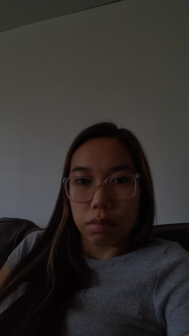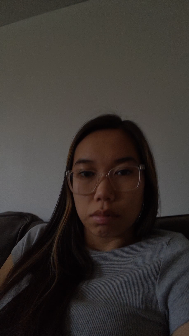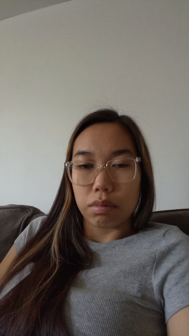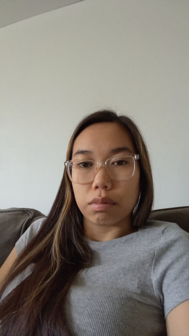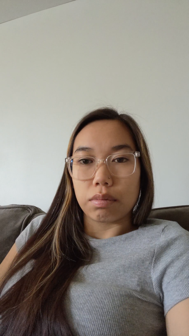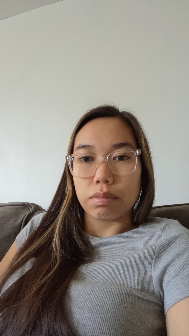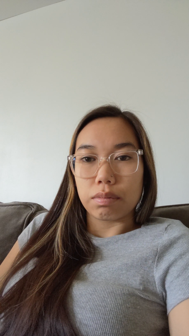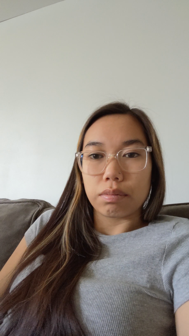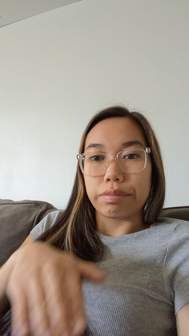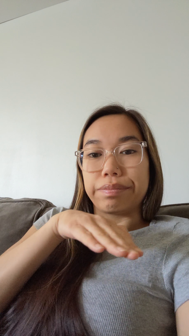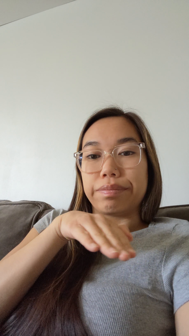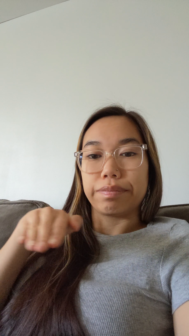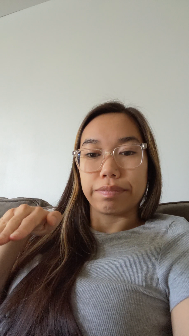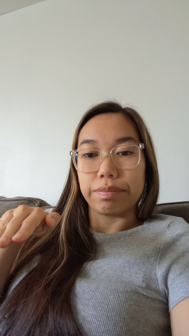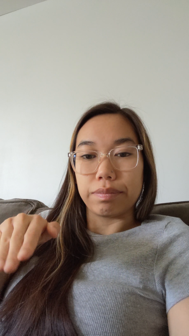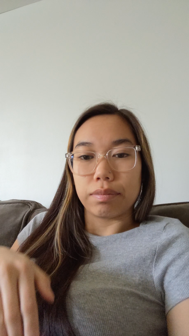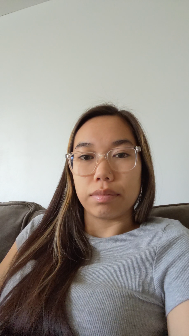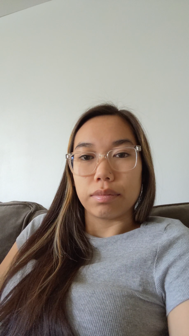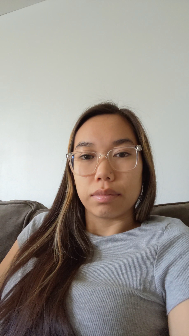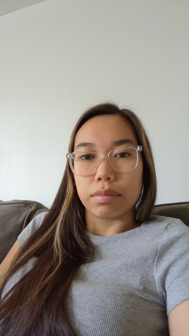nice